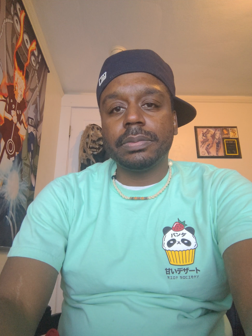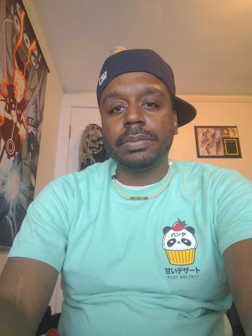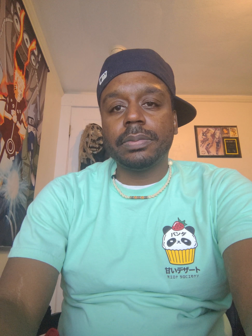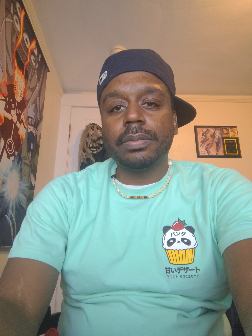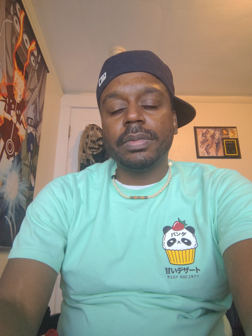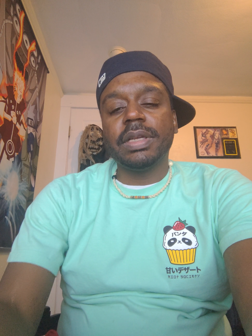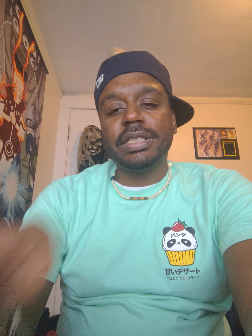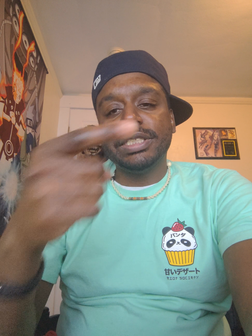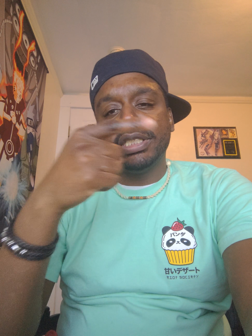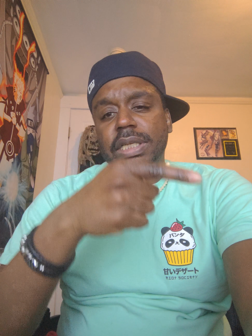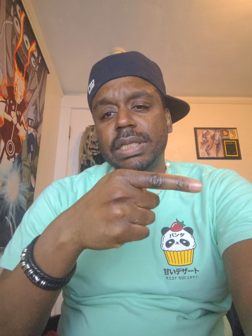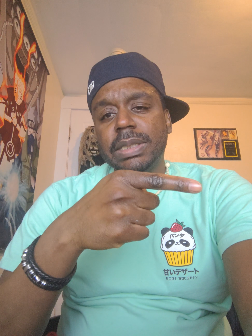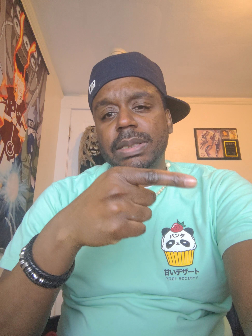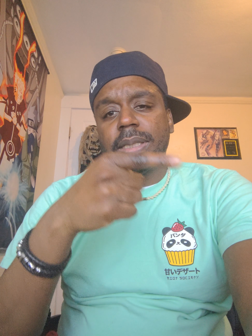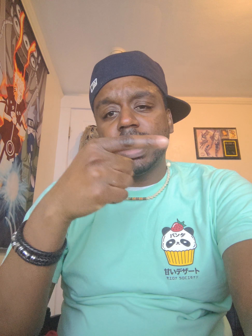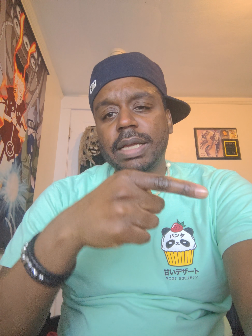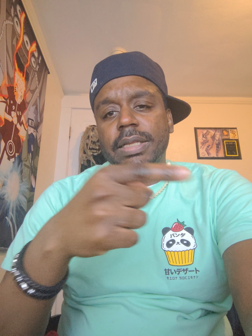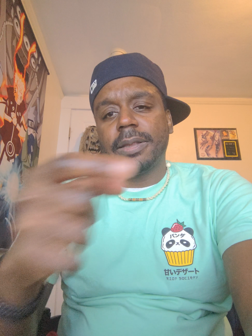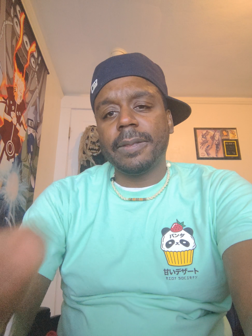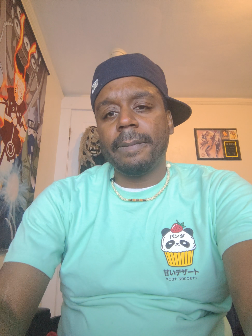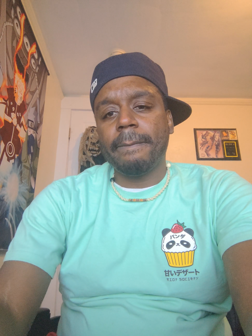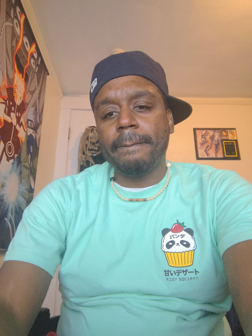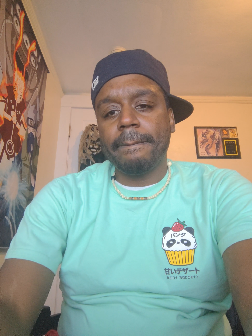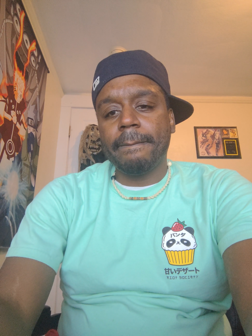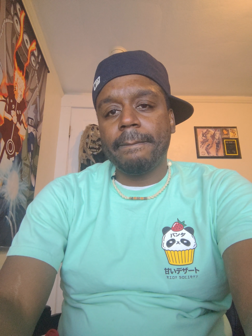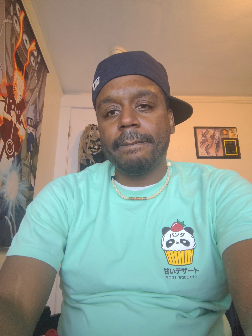he/she/it